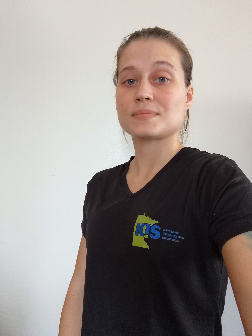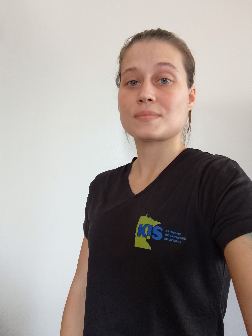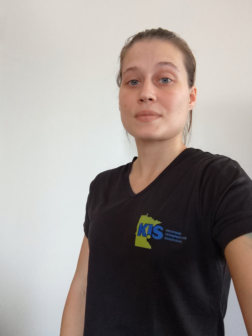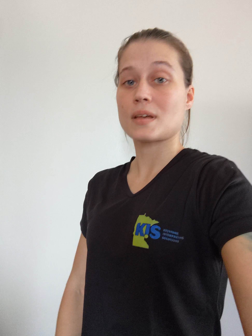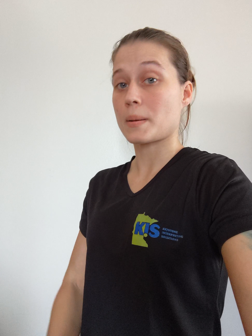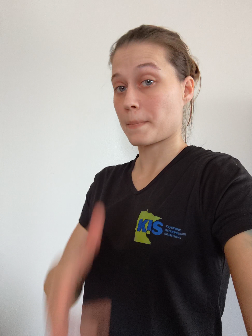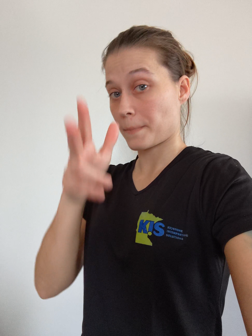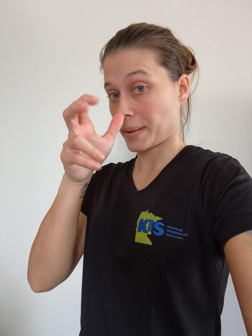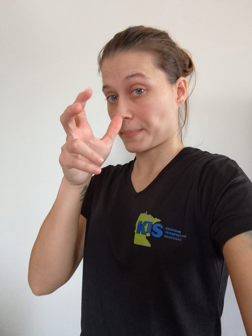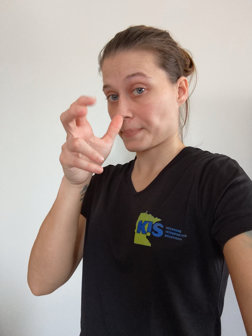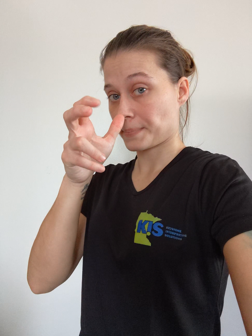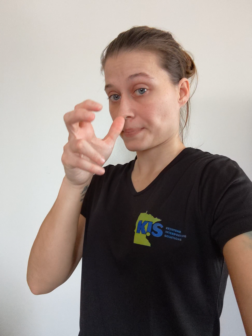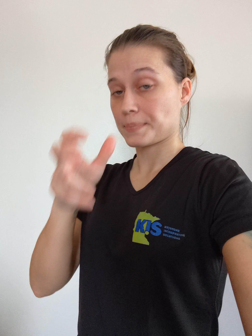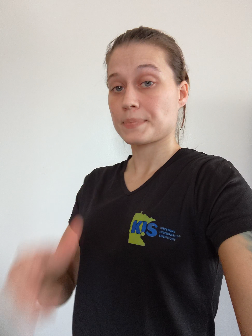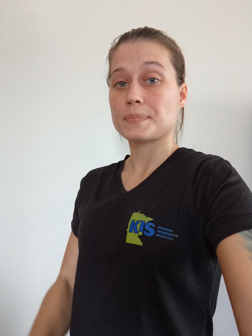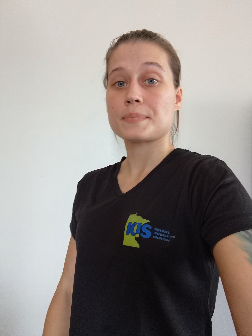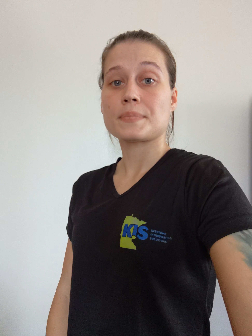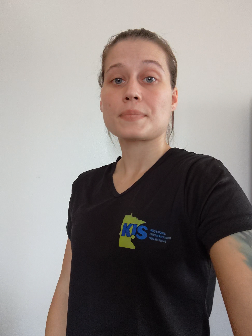bug